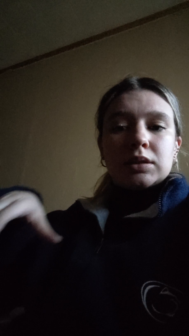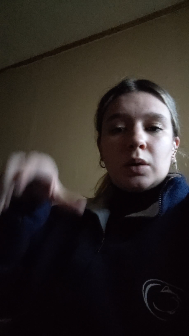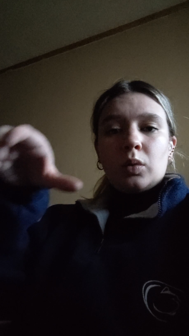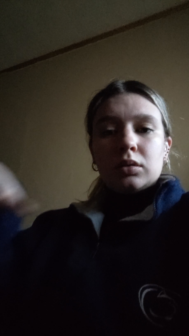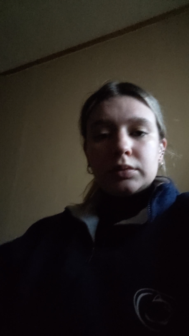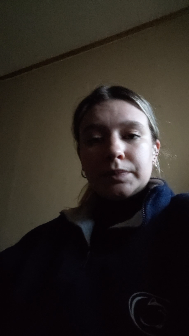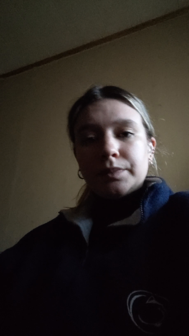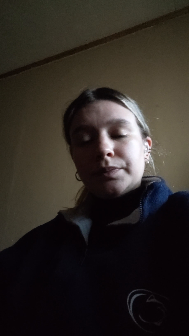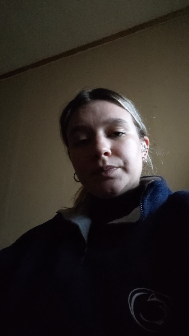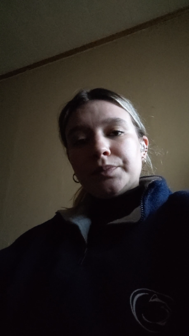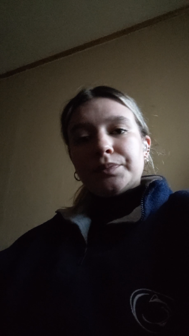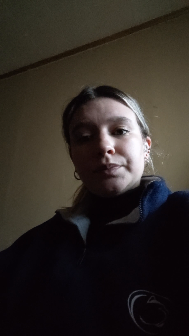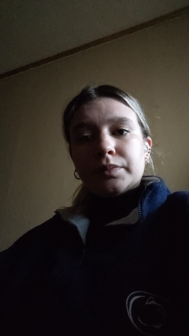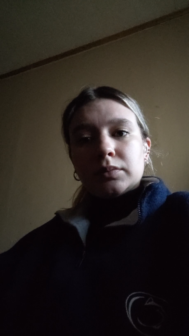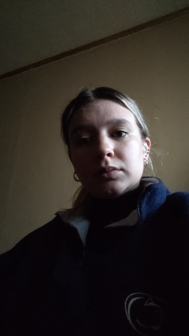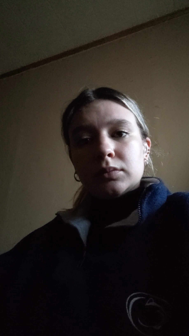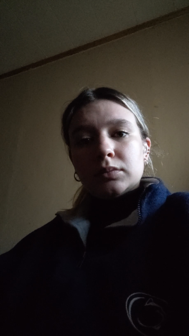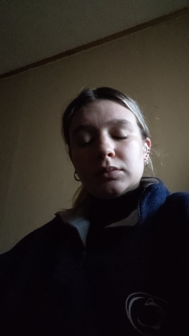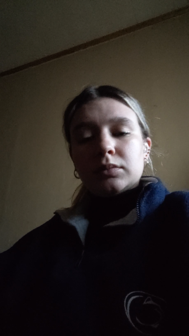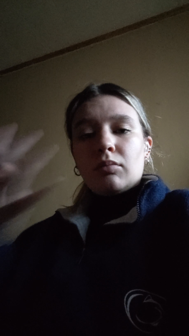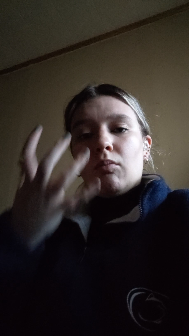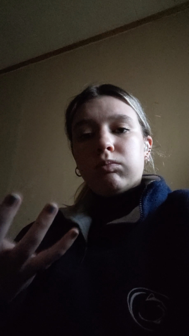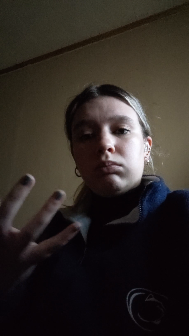heavy